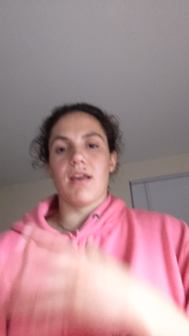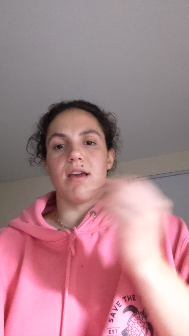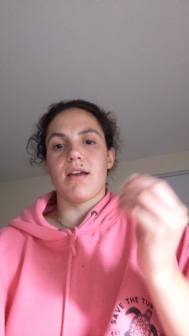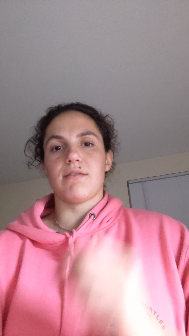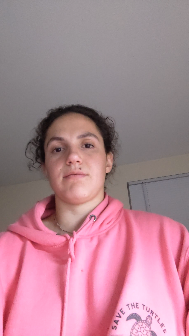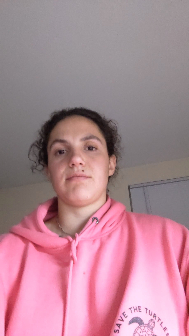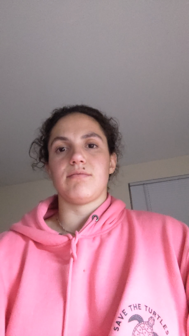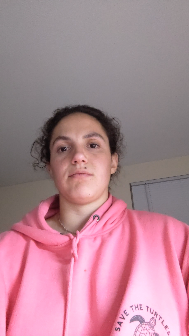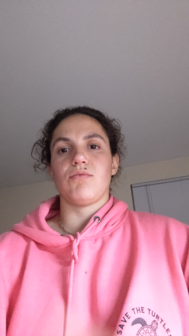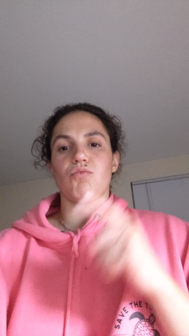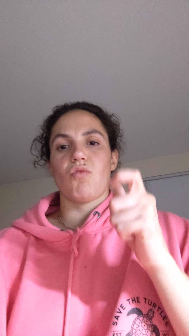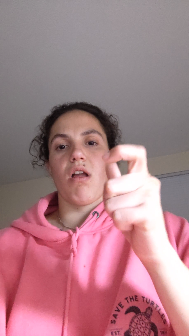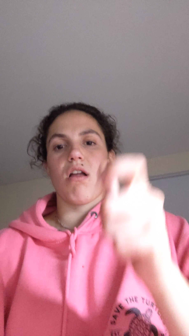run